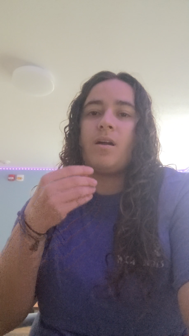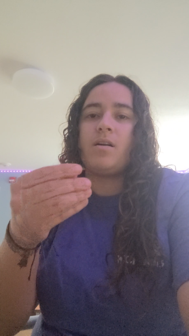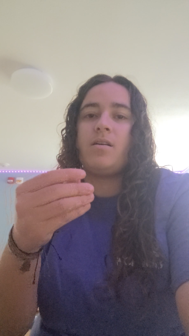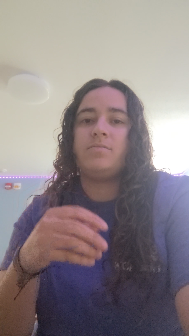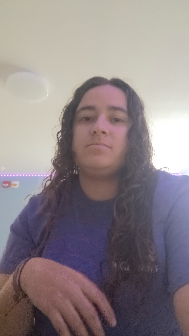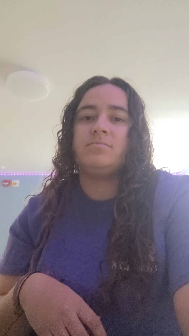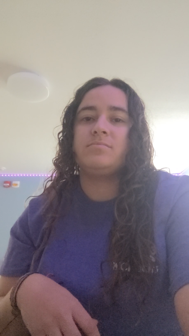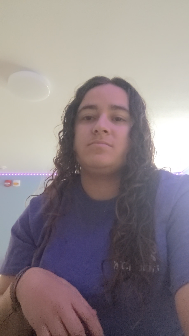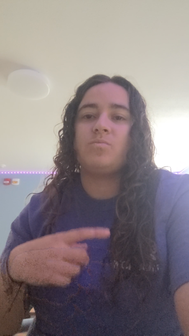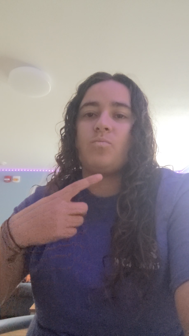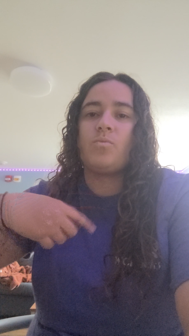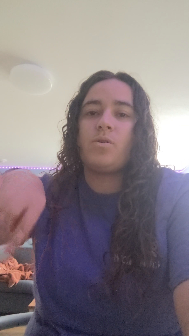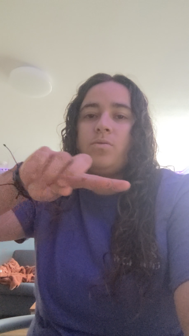around